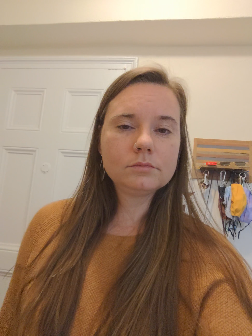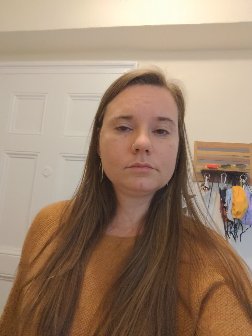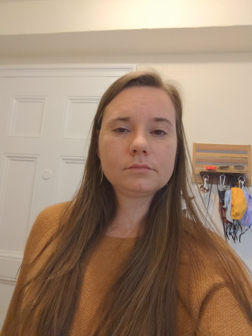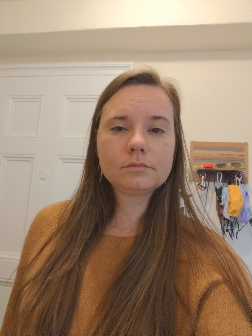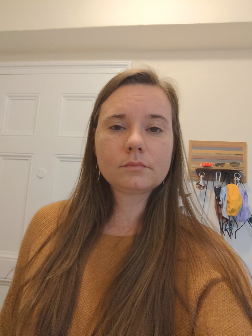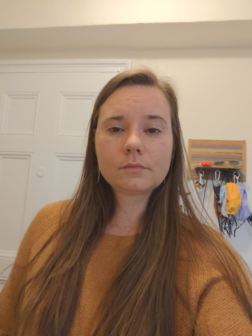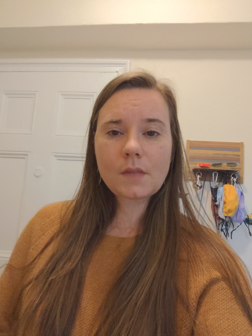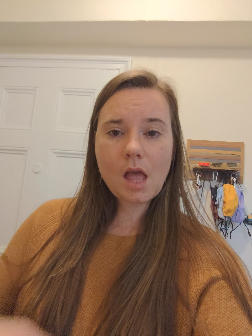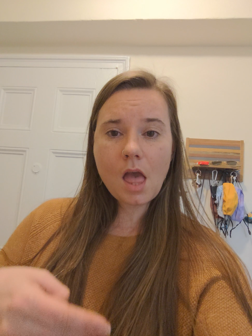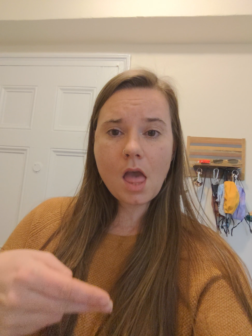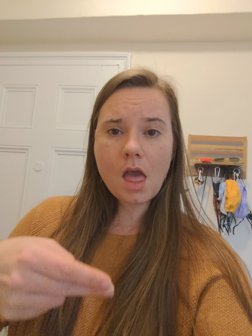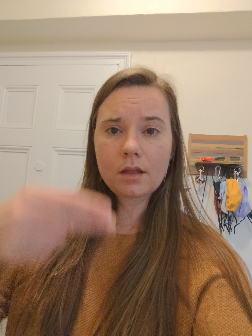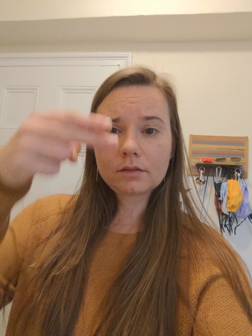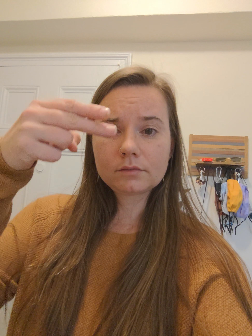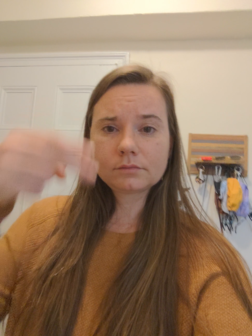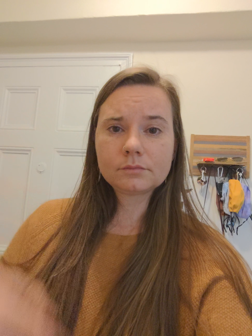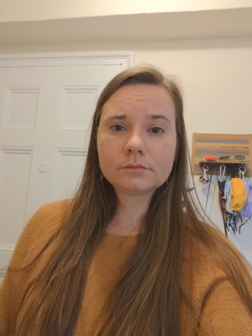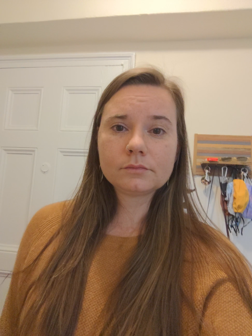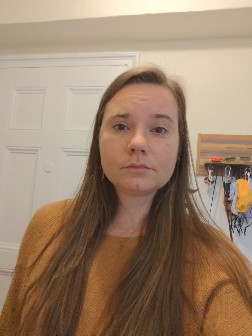high